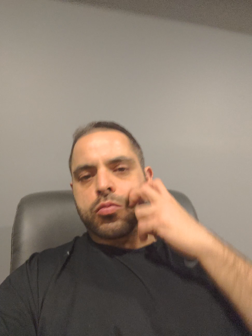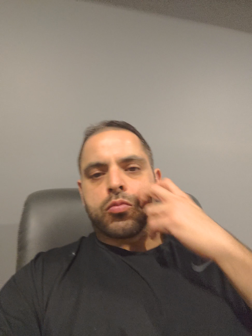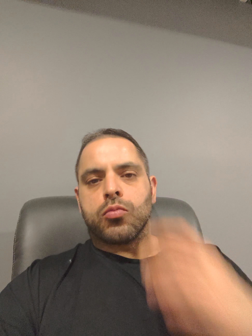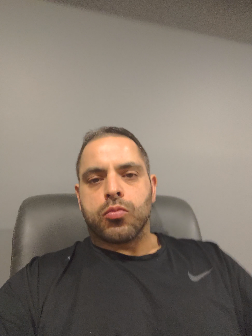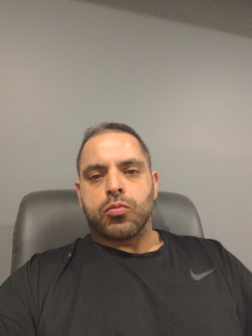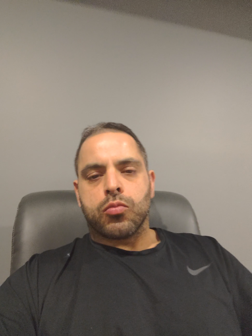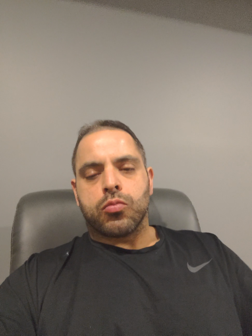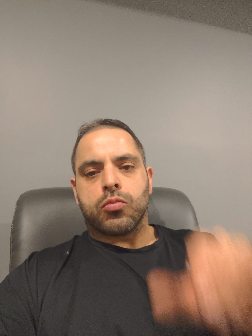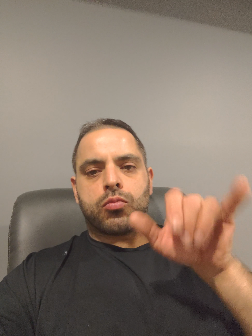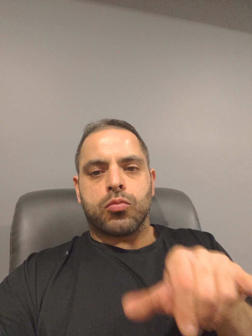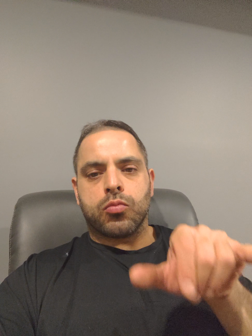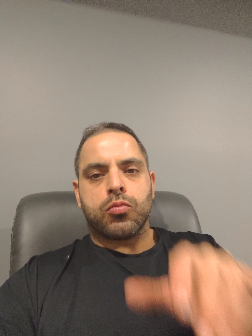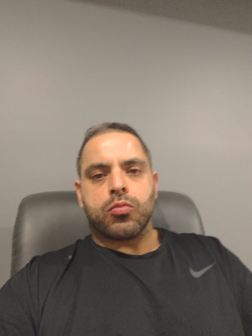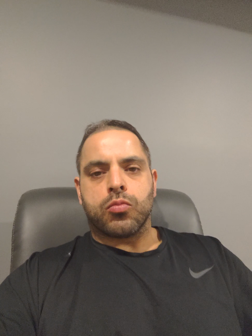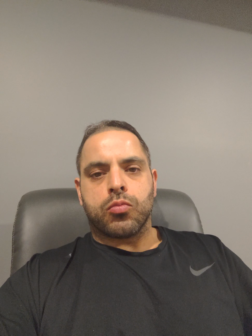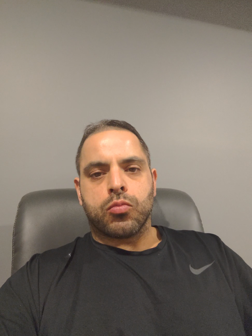same